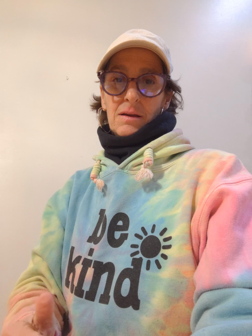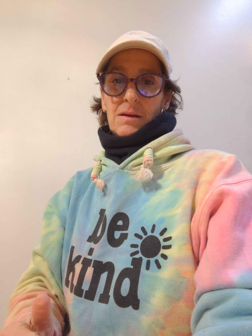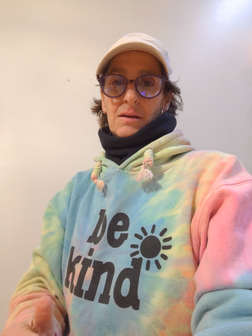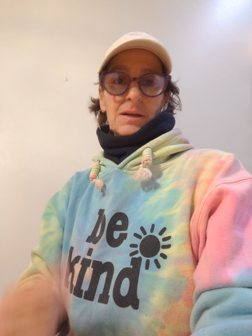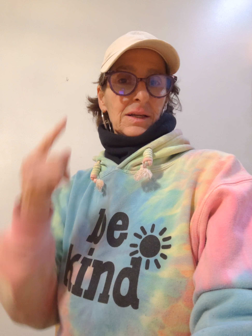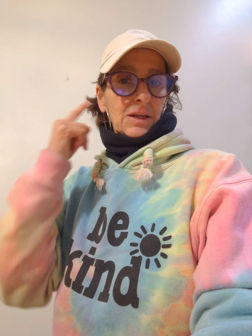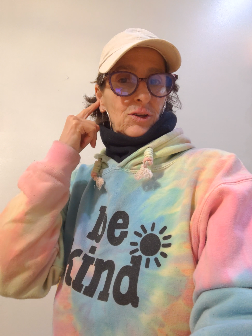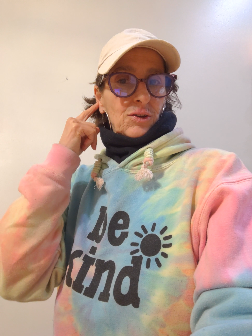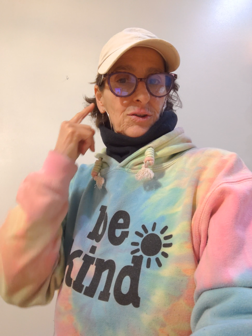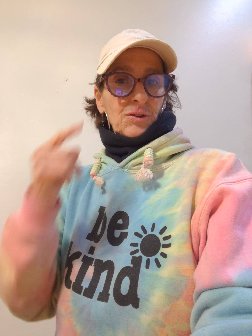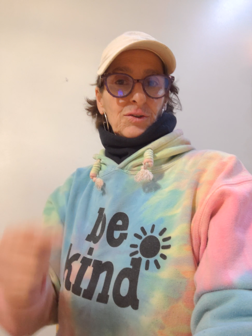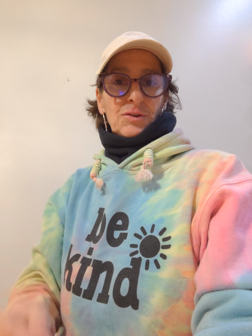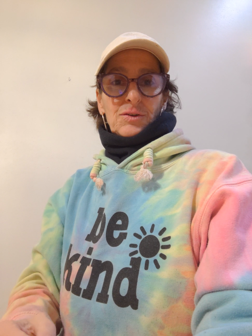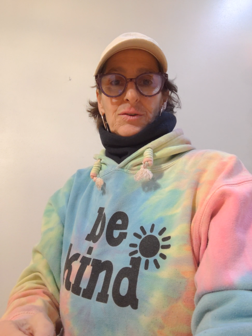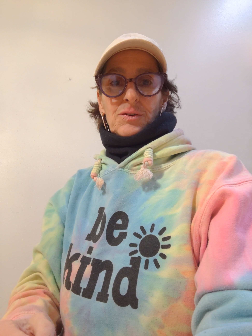ear